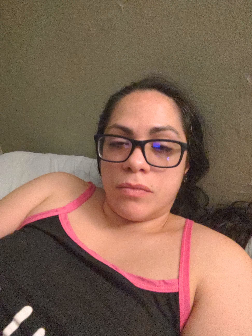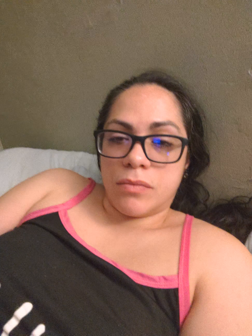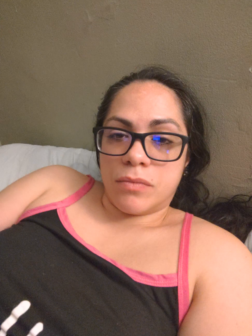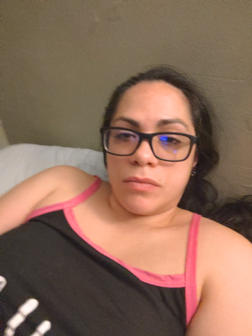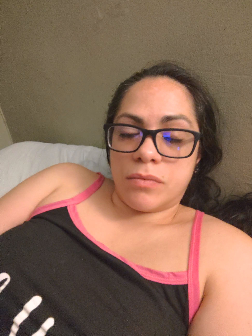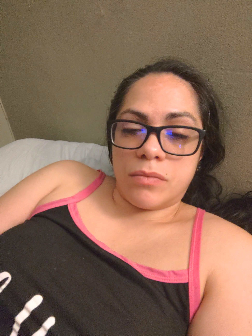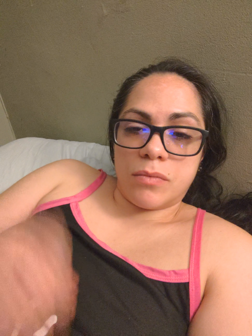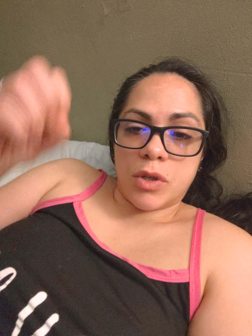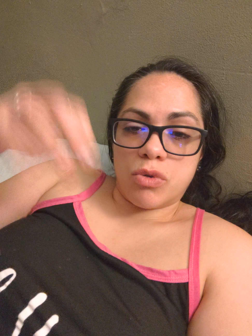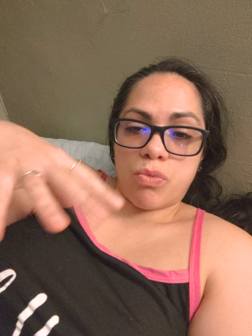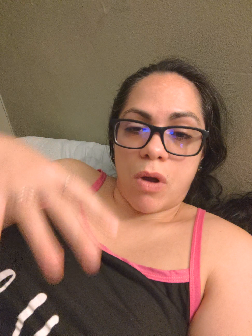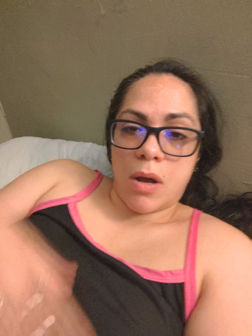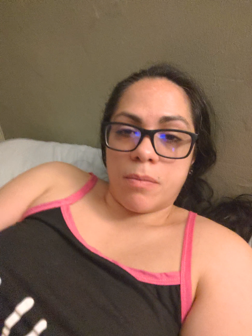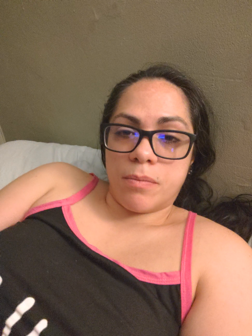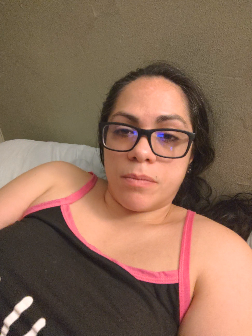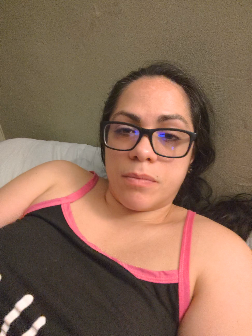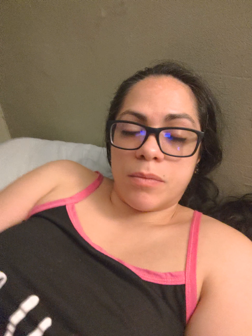drop